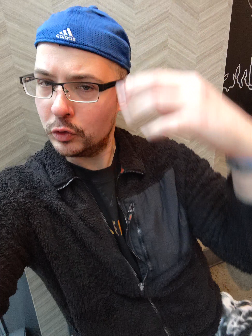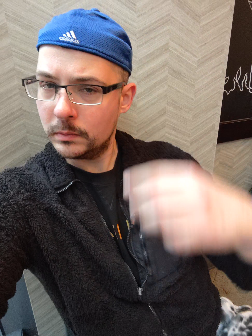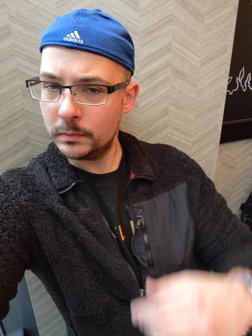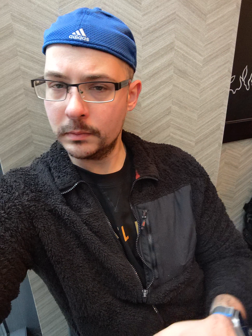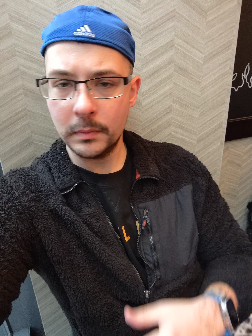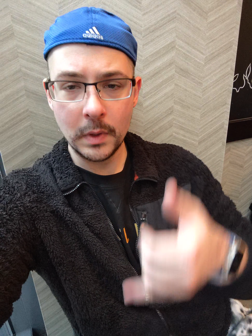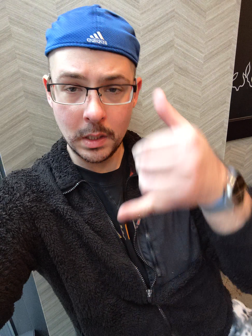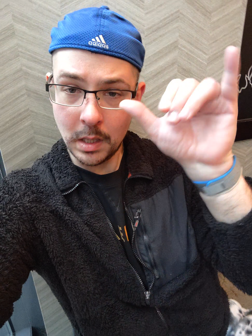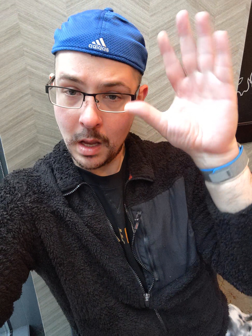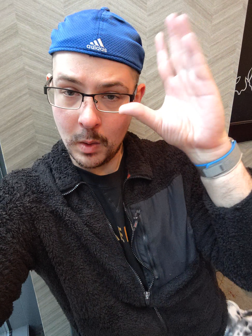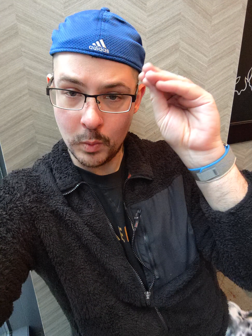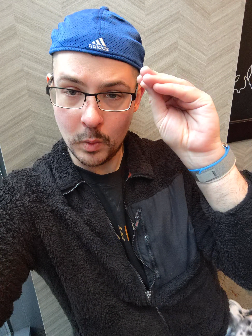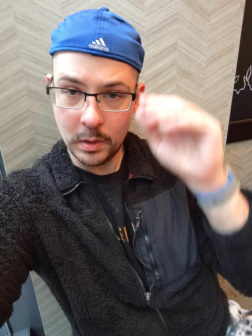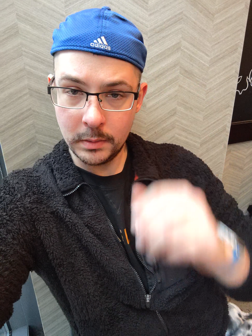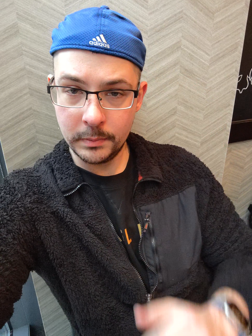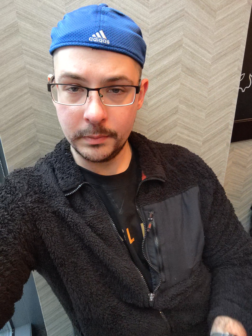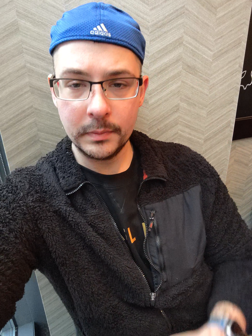cowboy